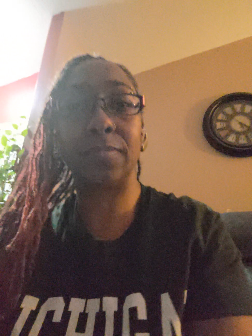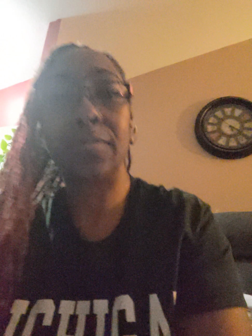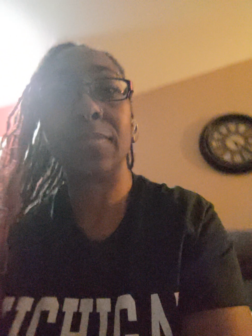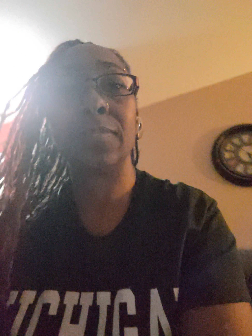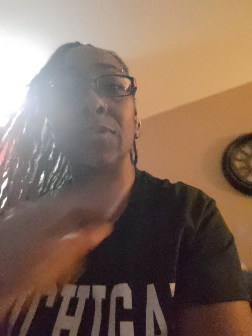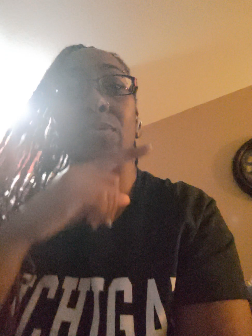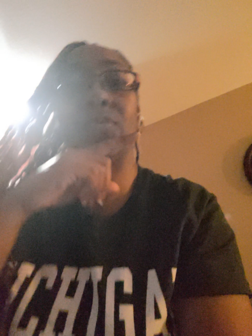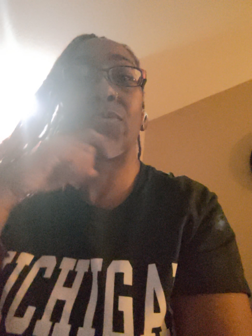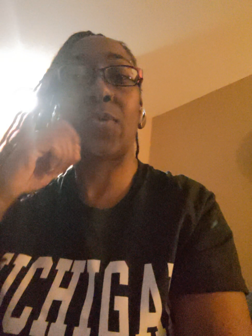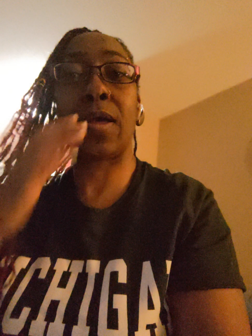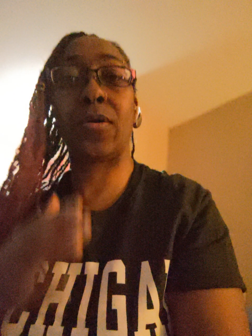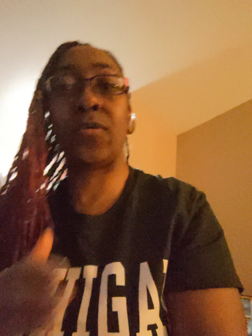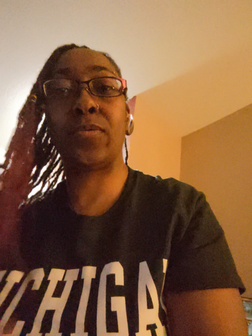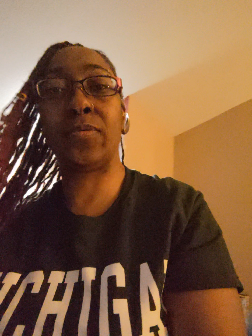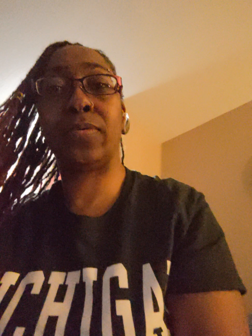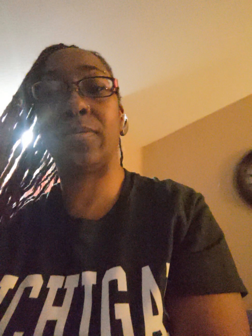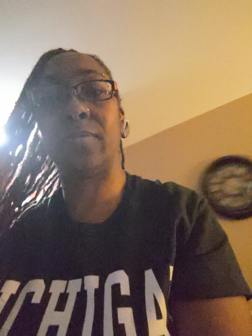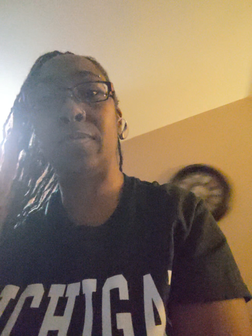dryer